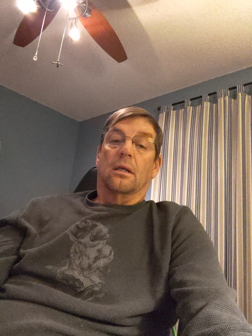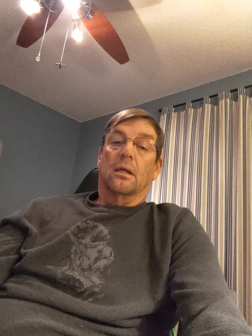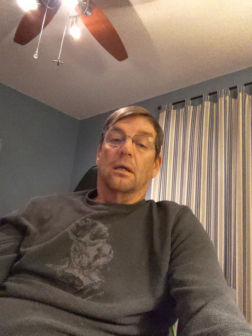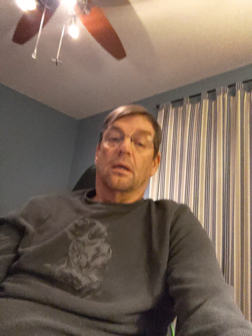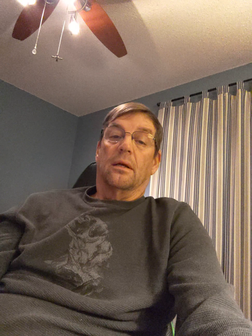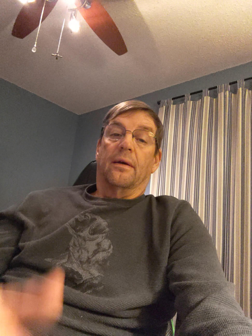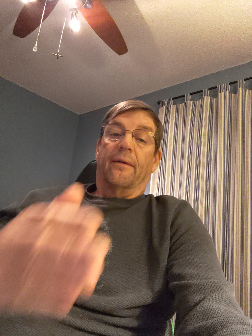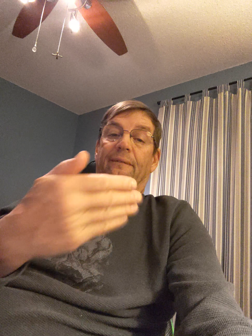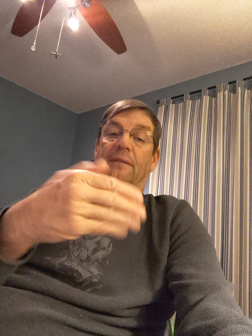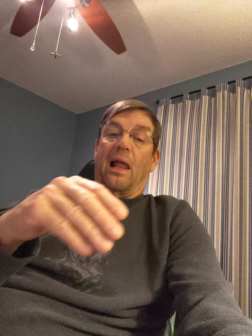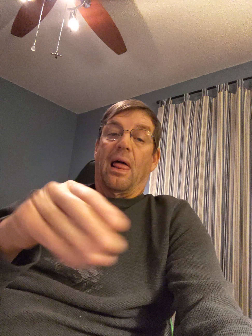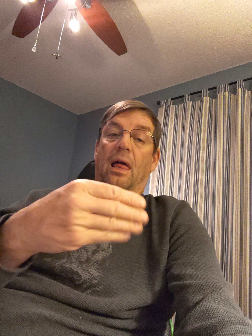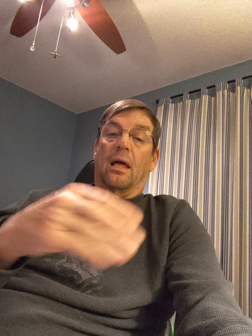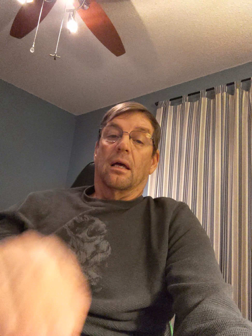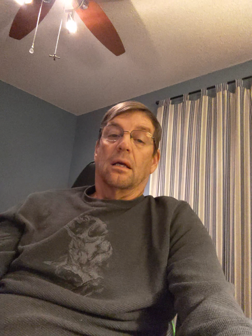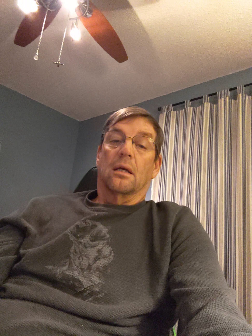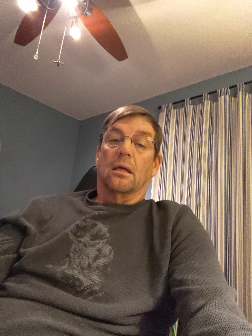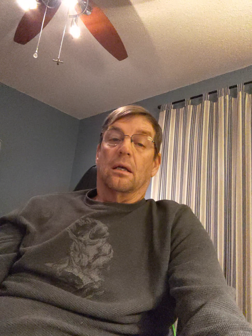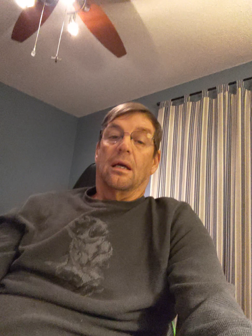flag